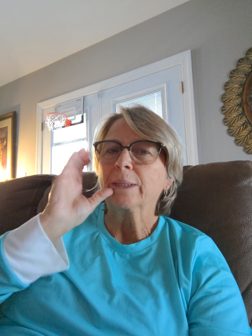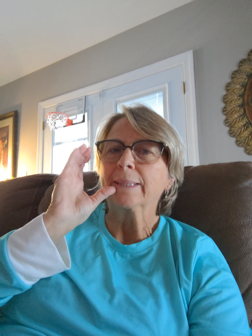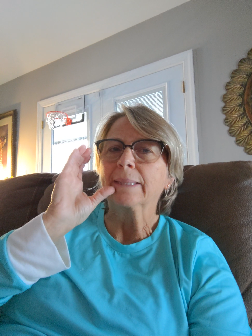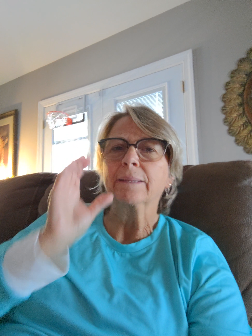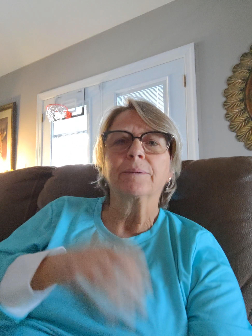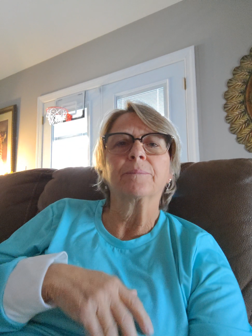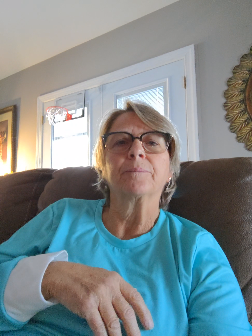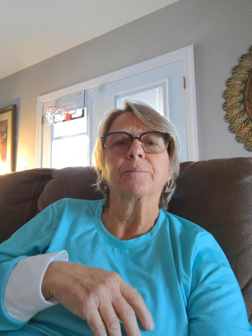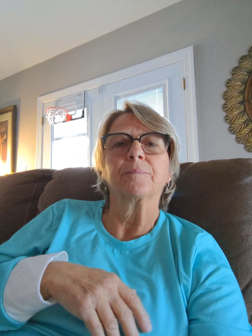drink